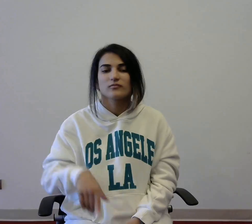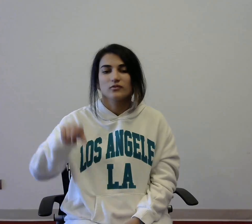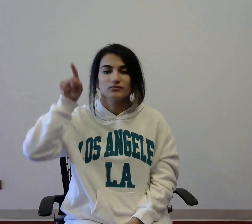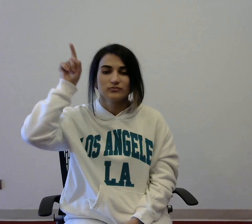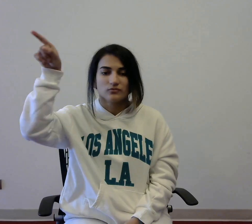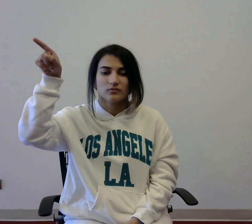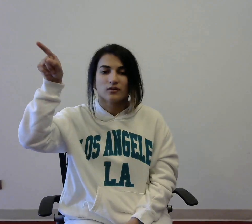O